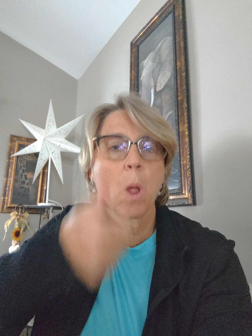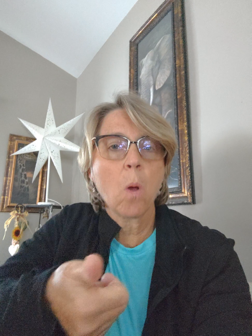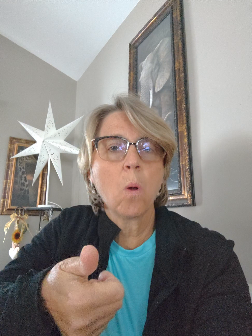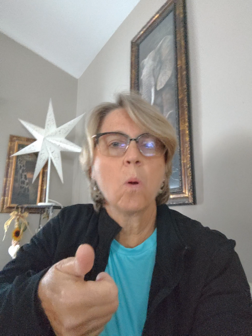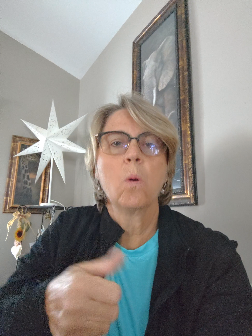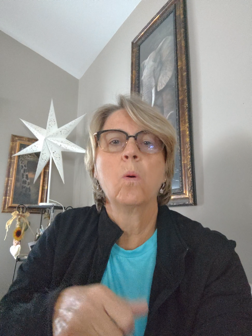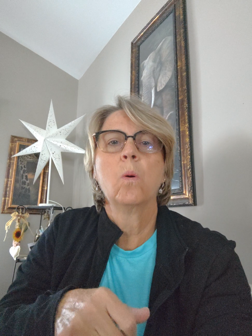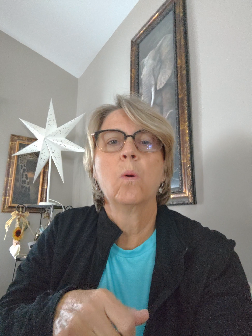tomorrow